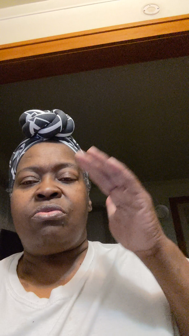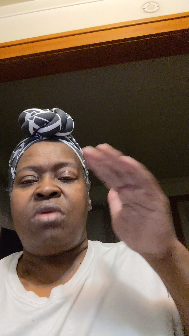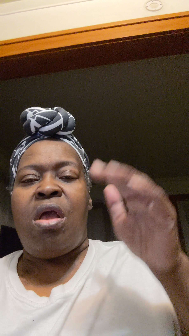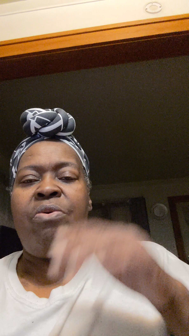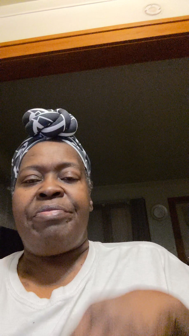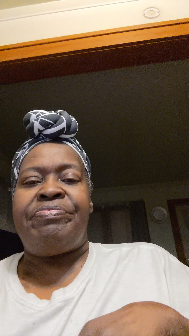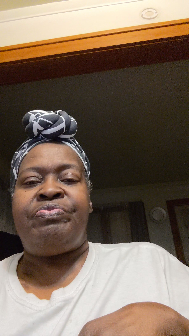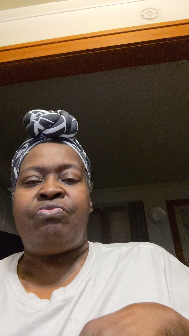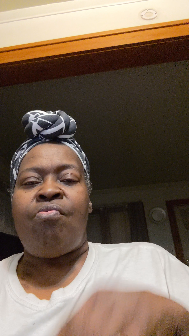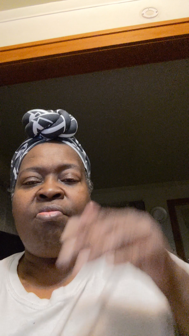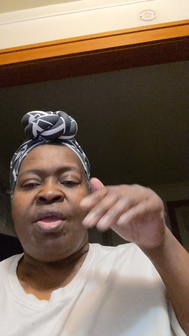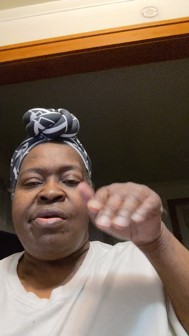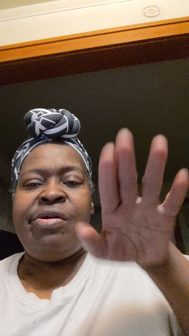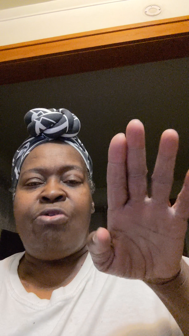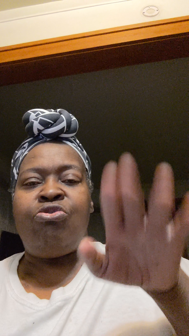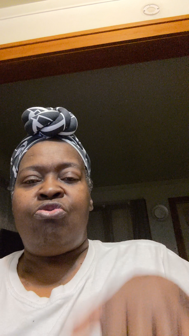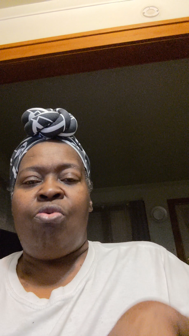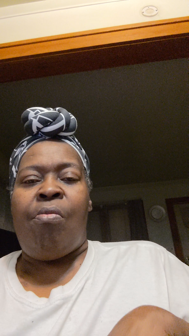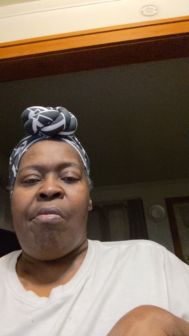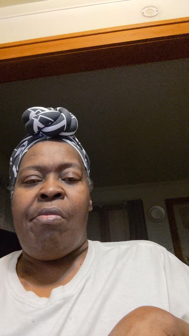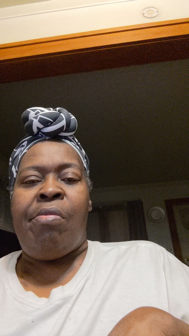enter